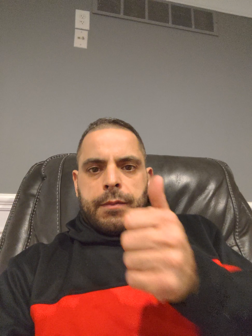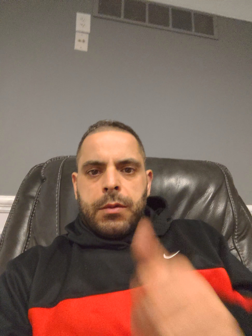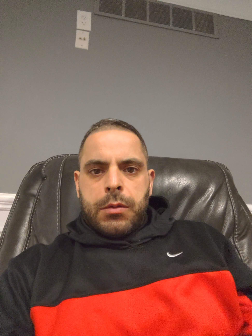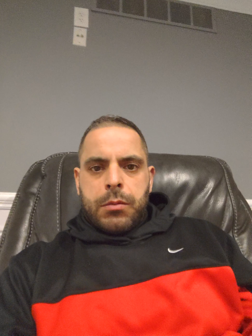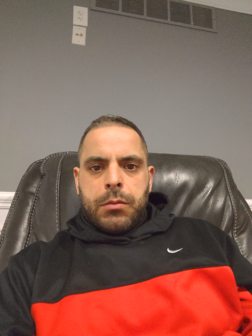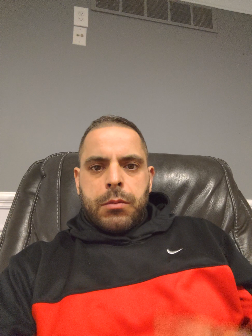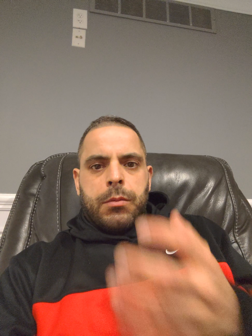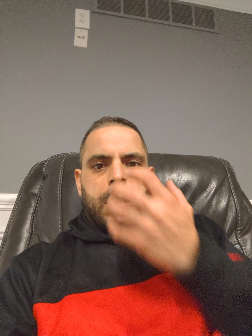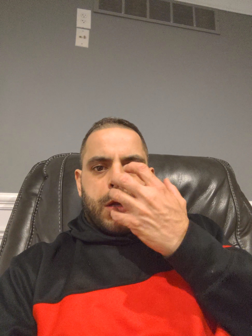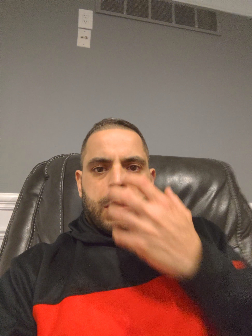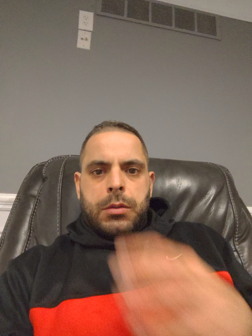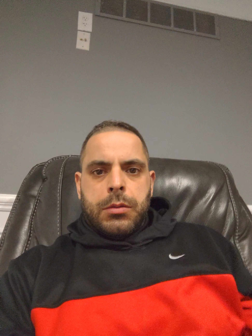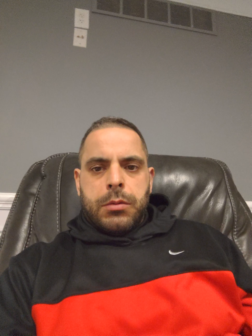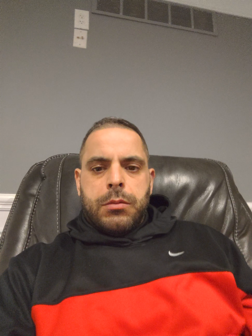mad